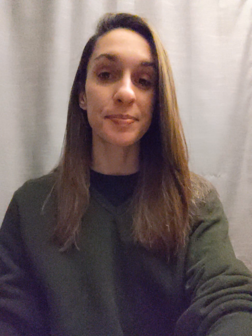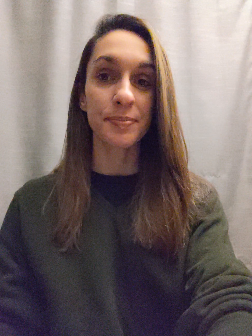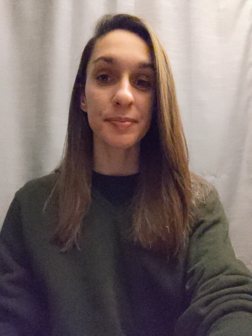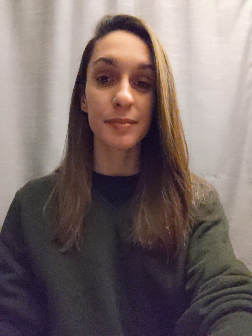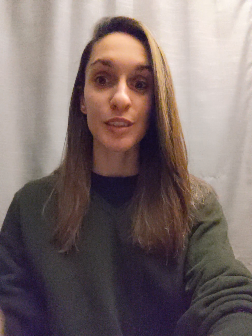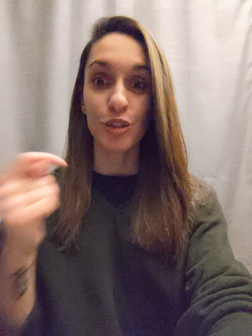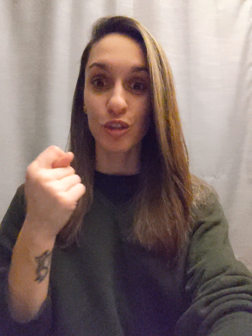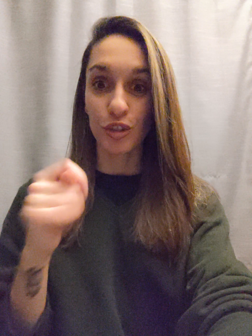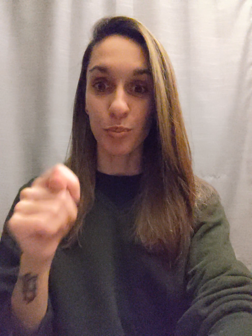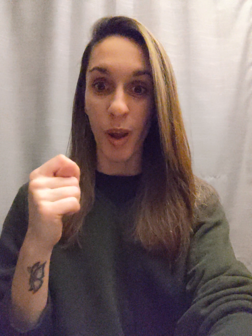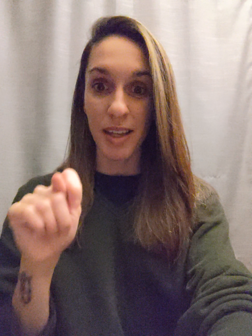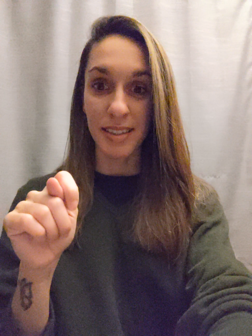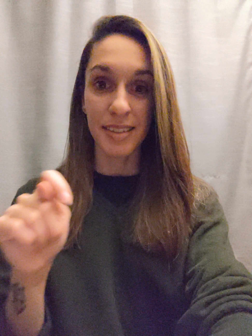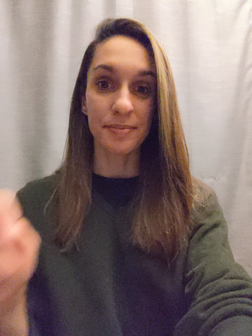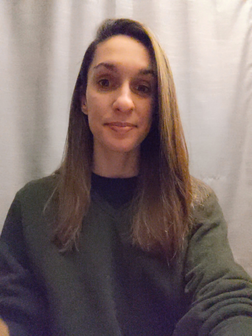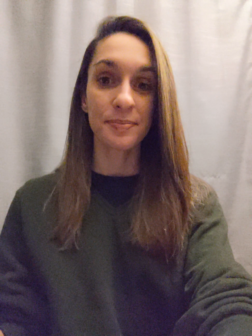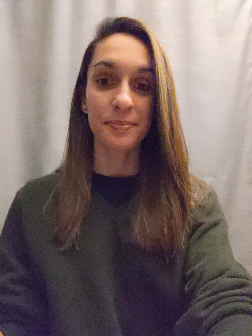toy